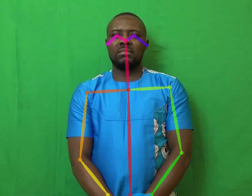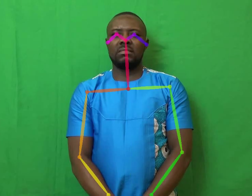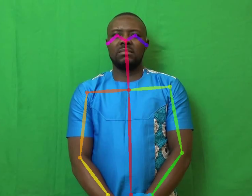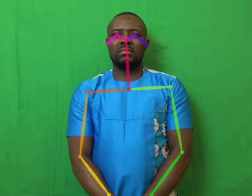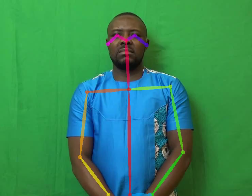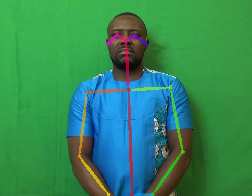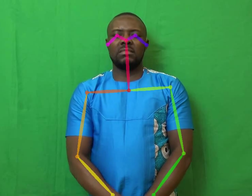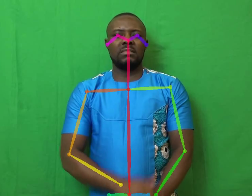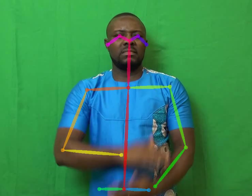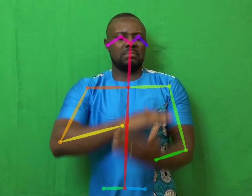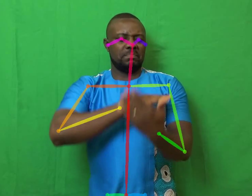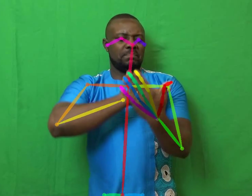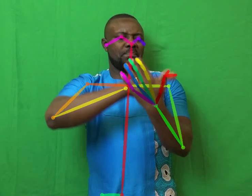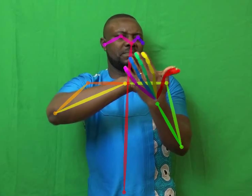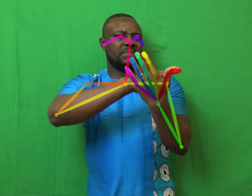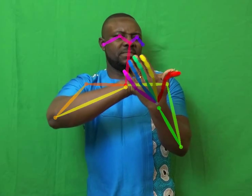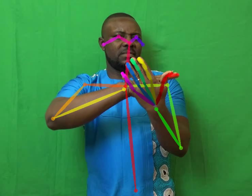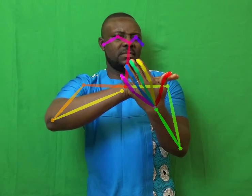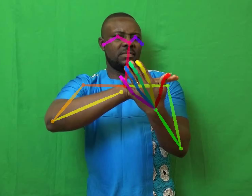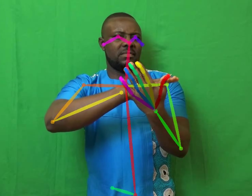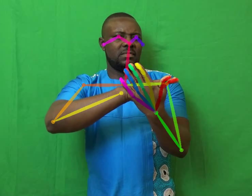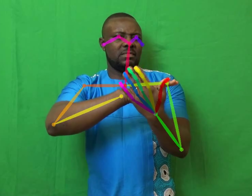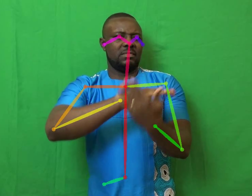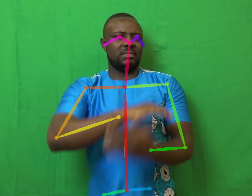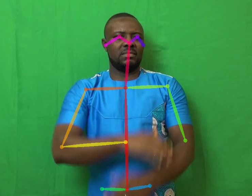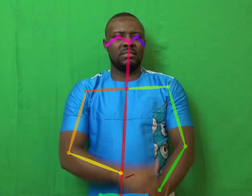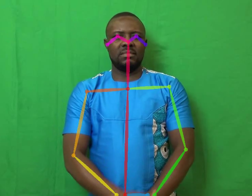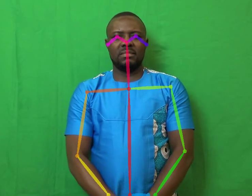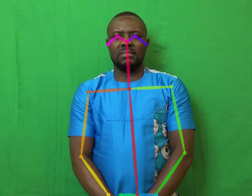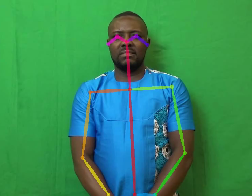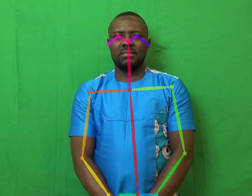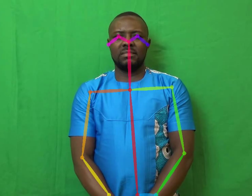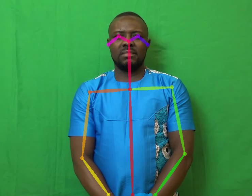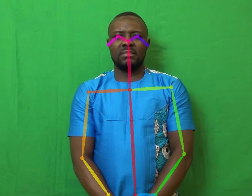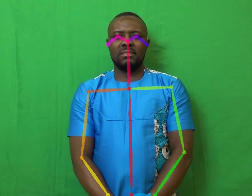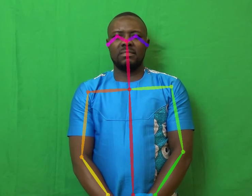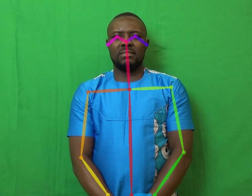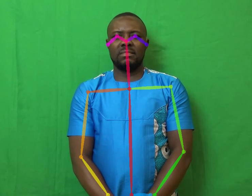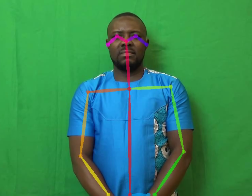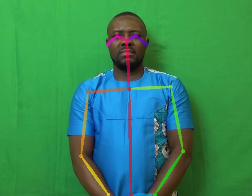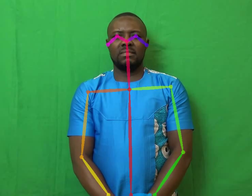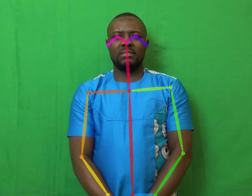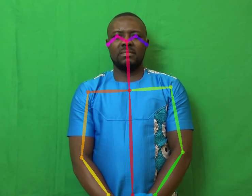prevent